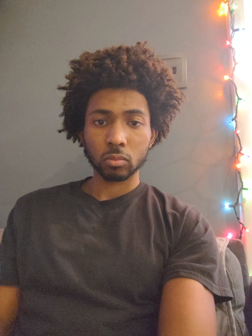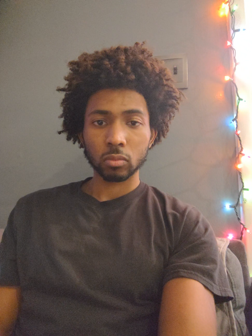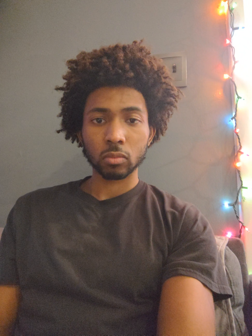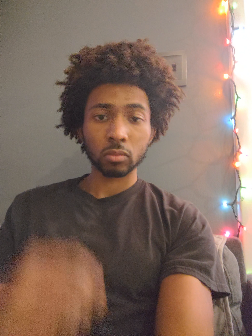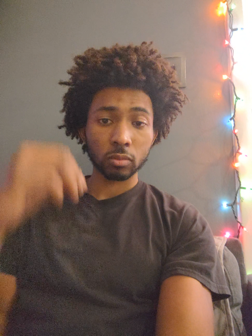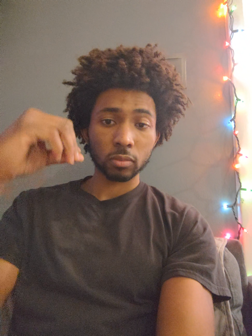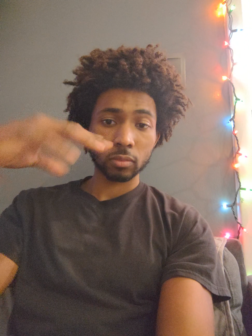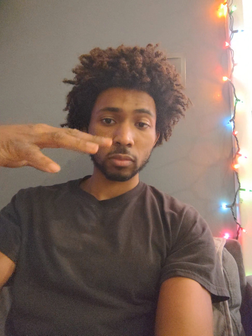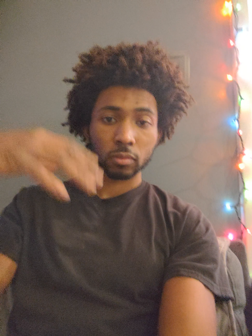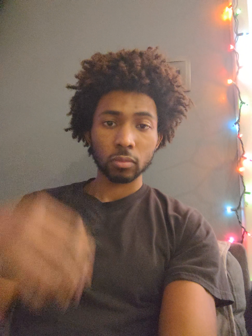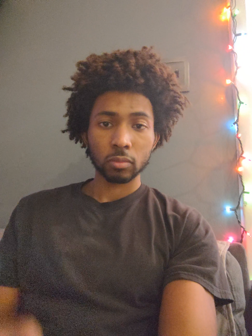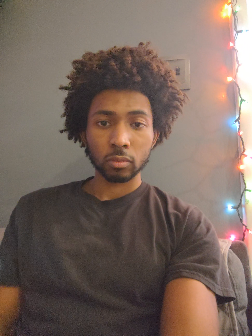lamp